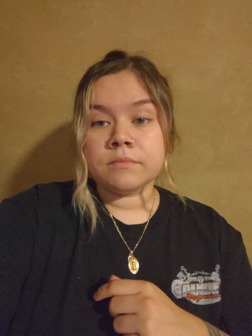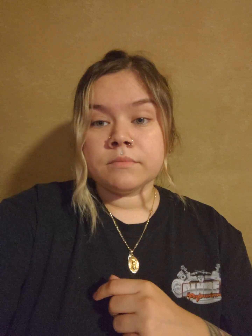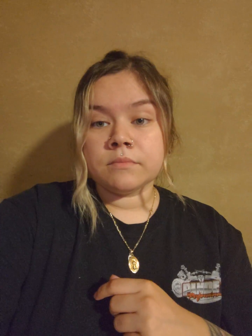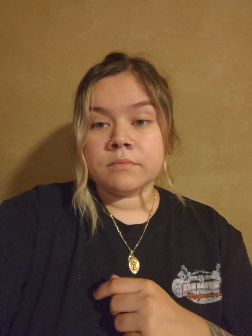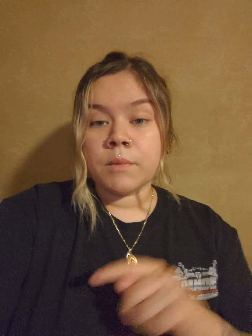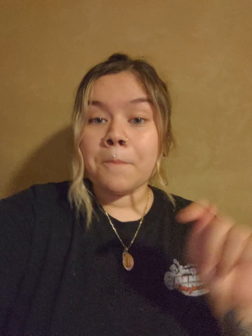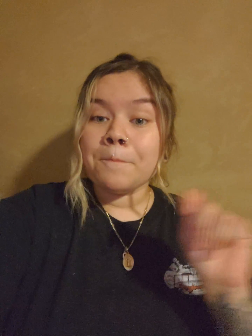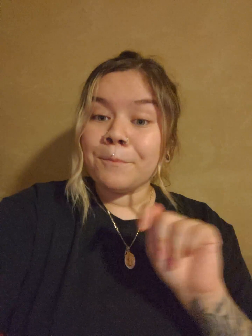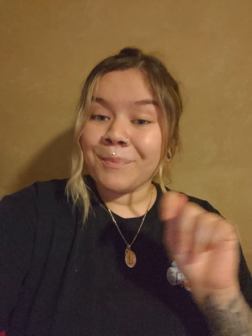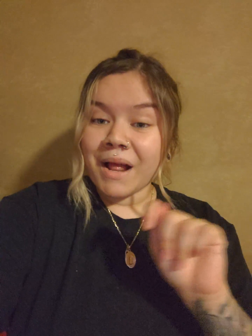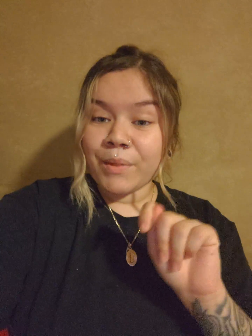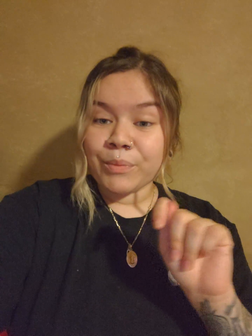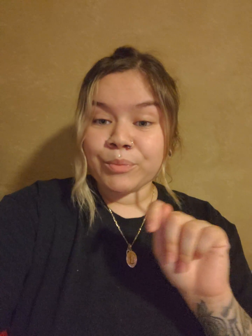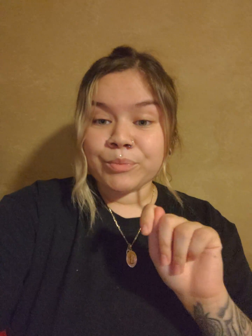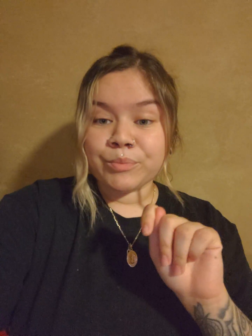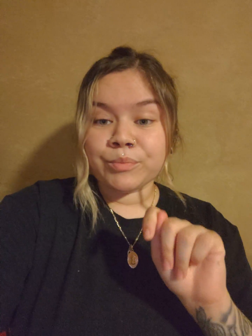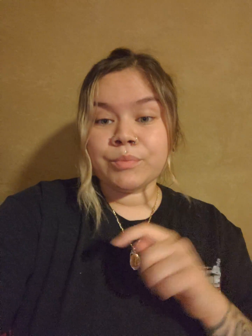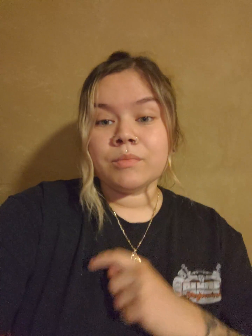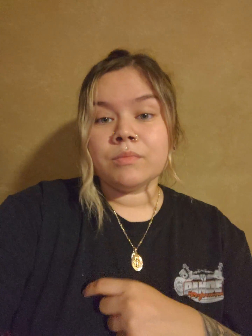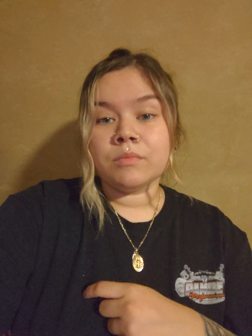bathroom